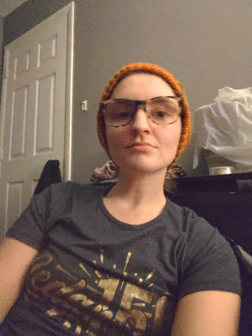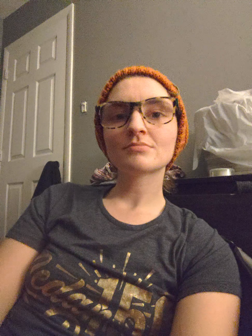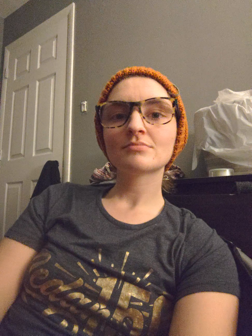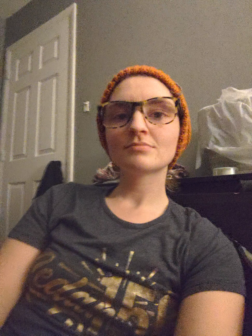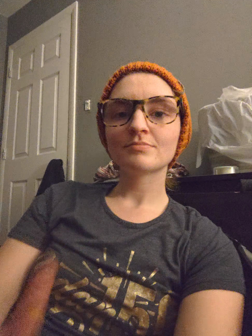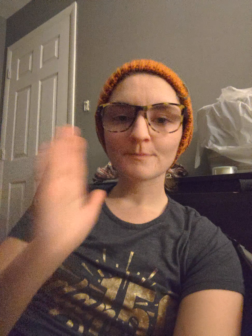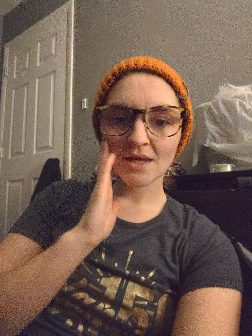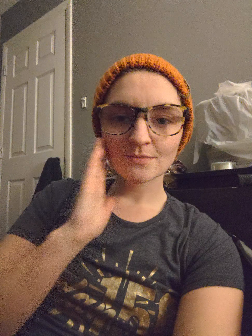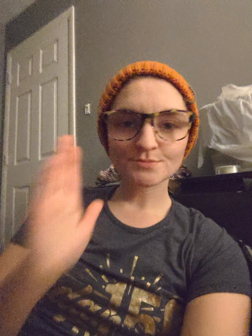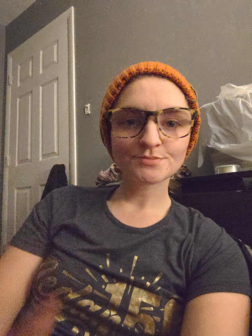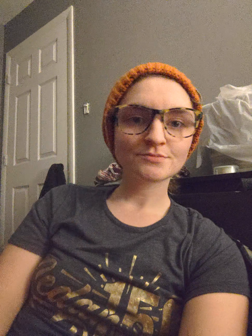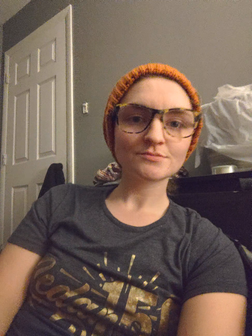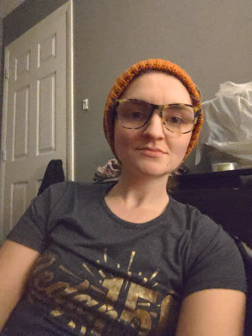bed